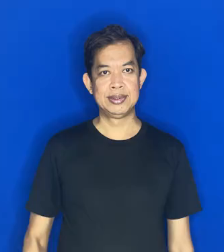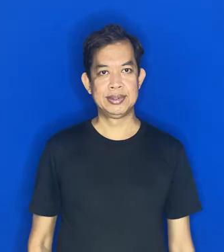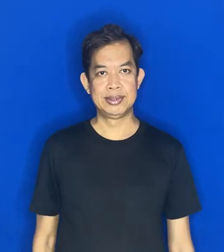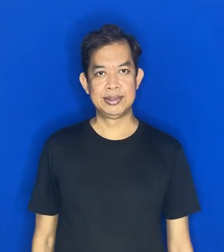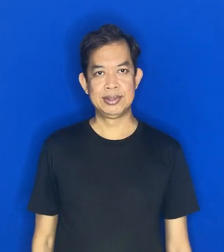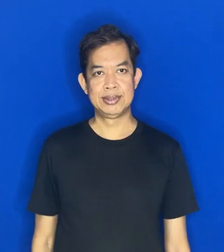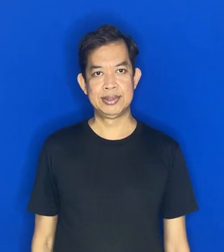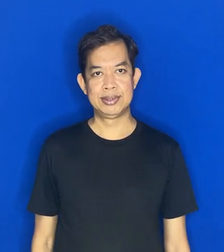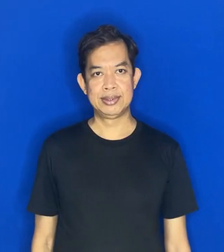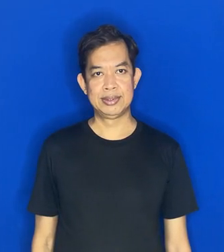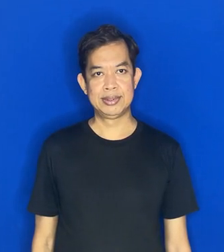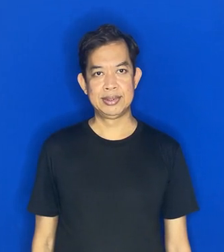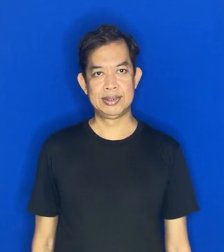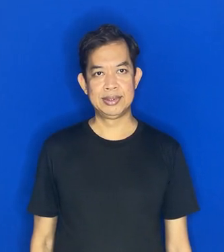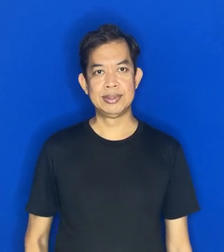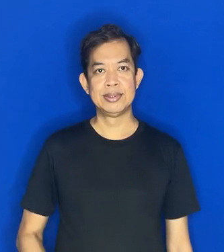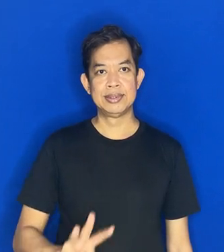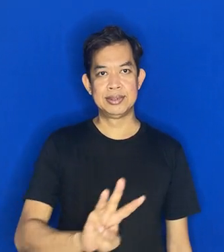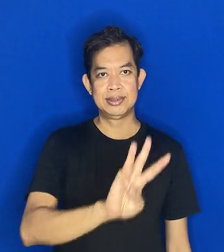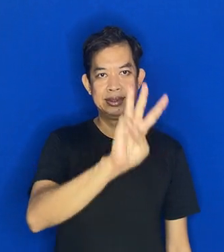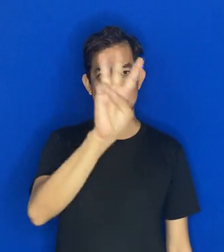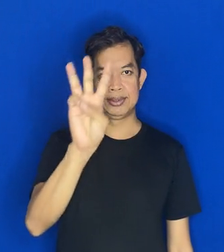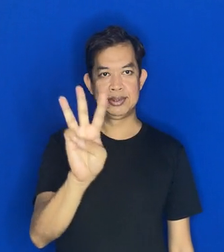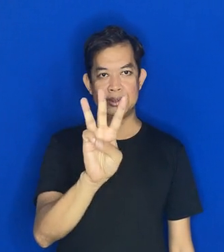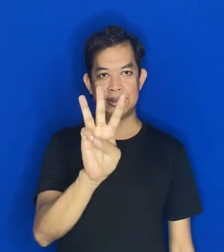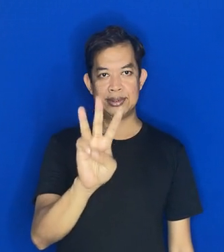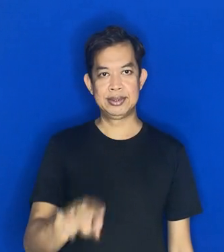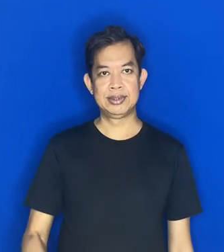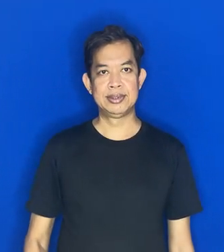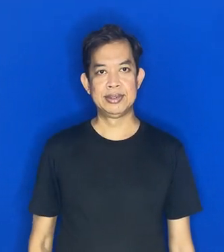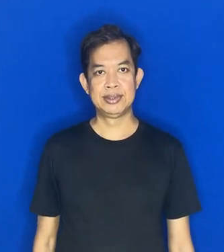wednesday